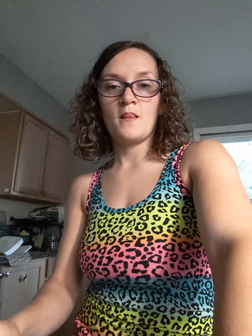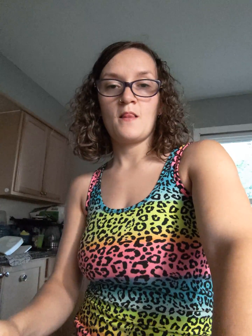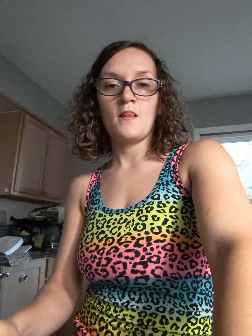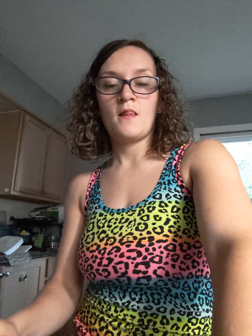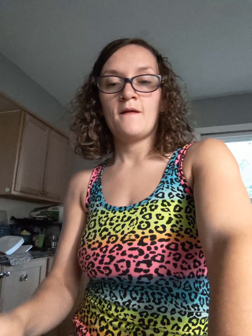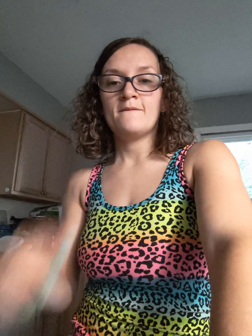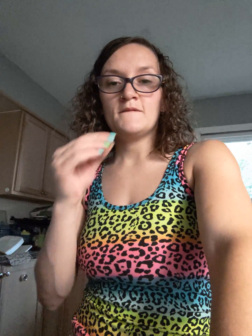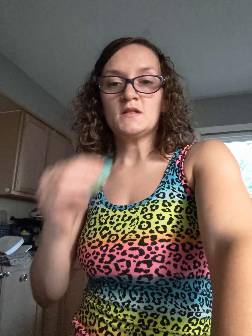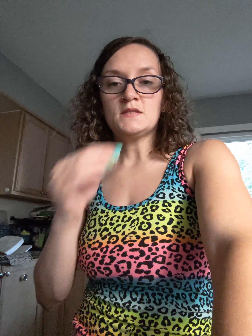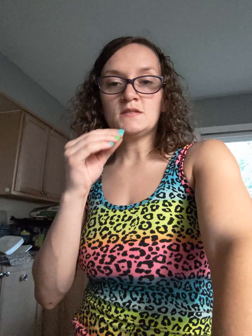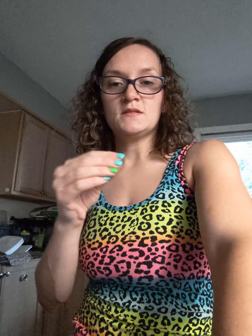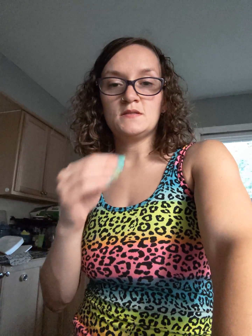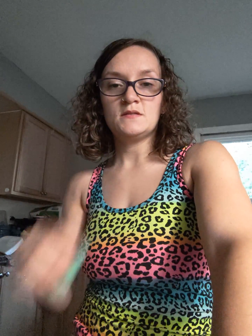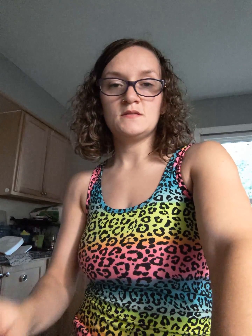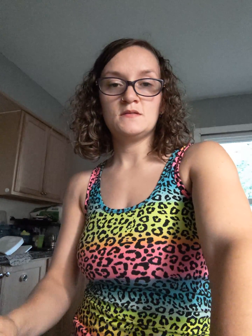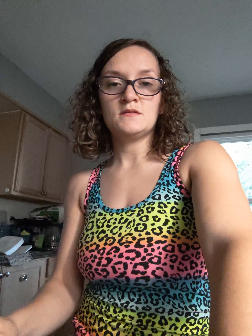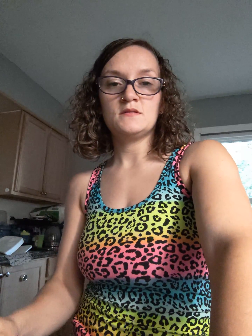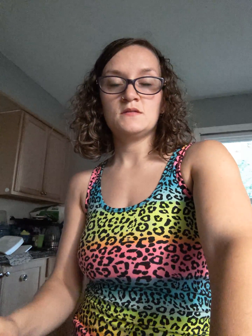fix